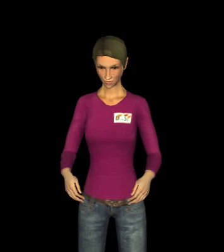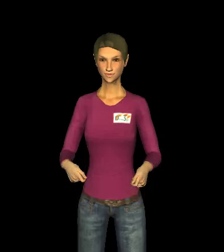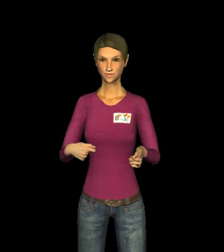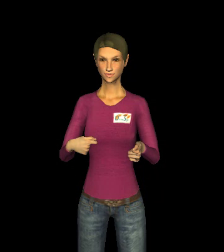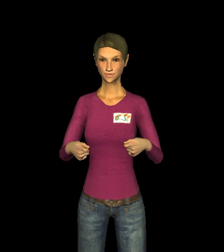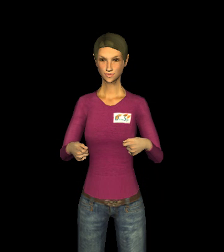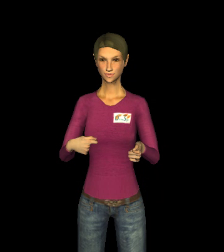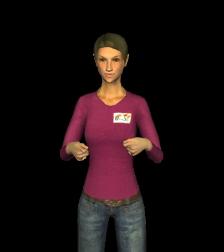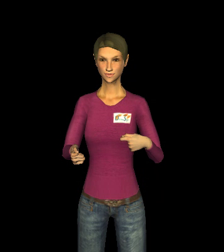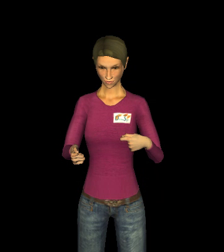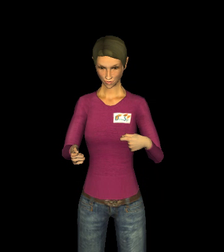سوق